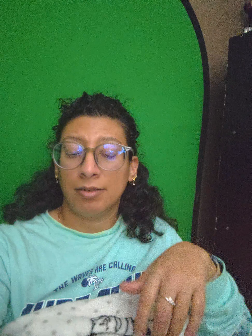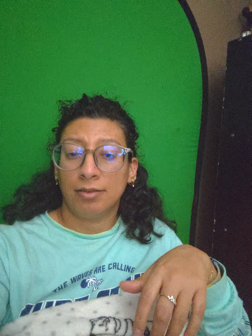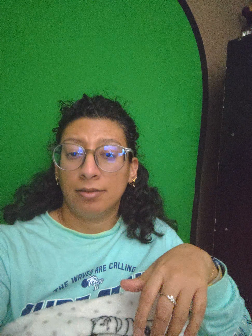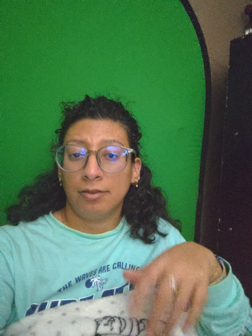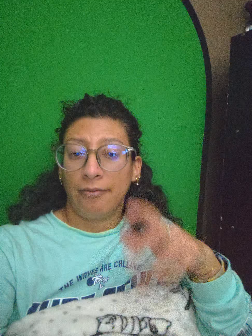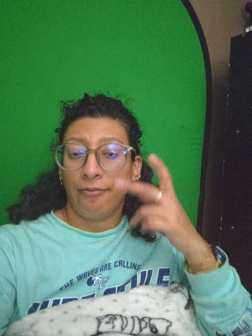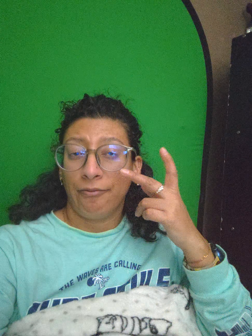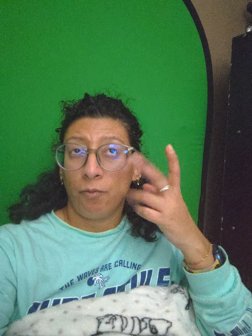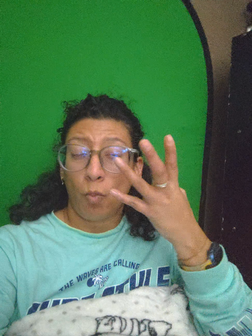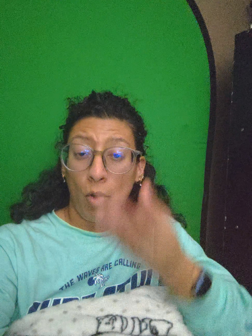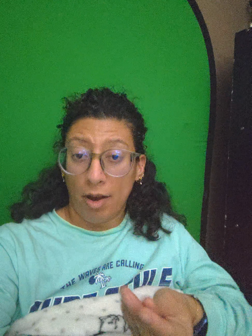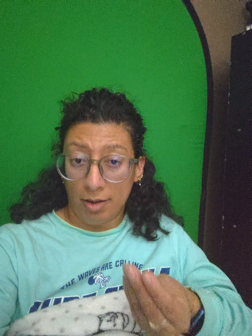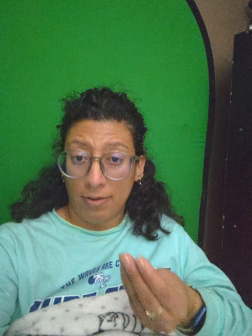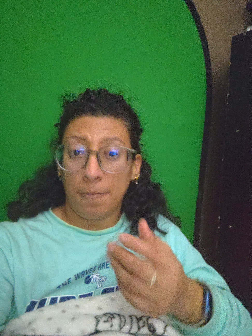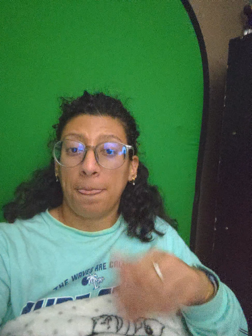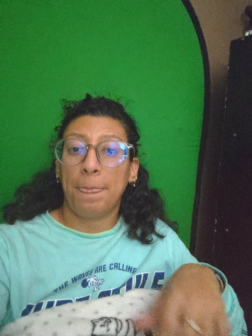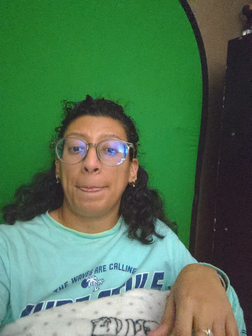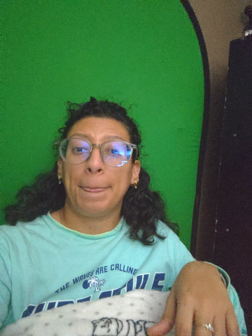wet